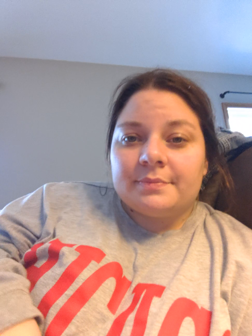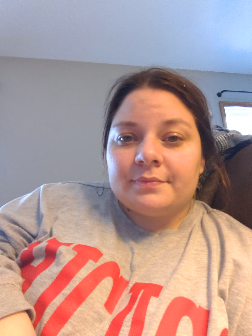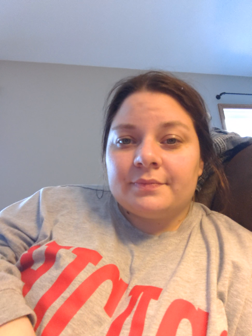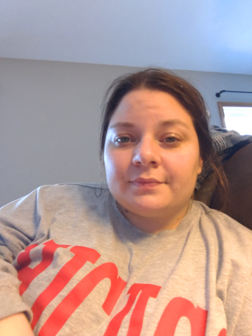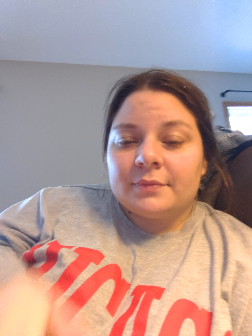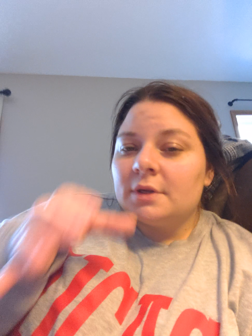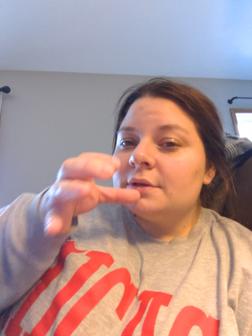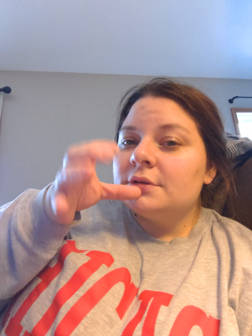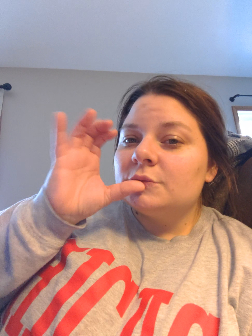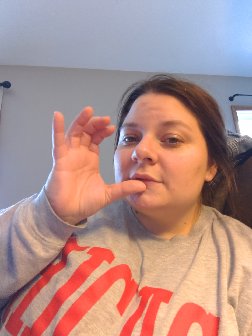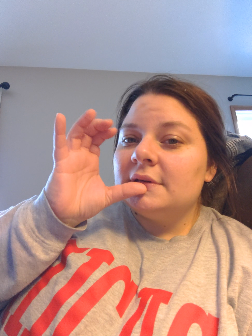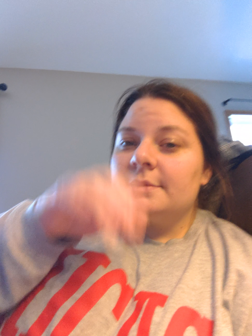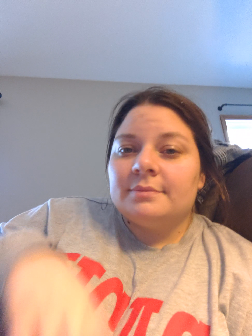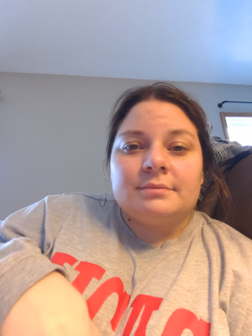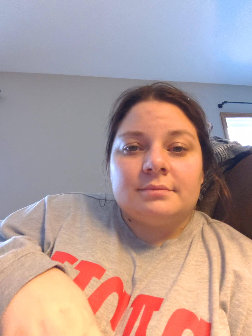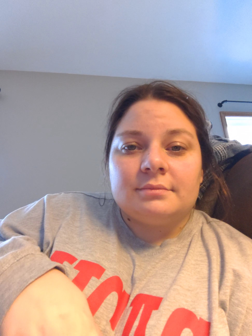drink